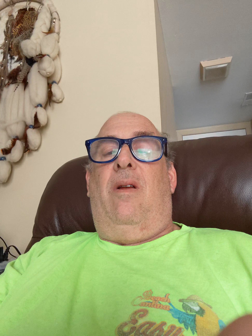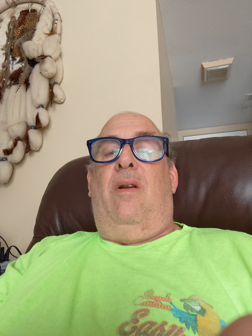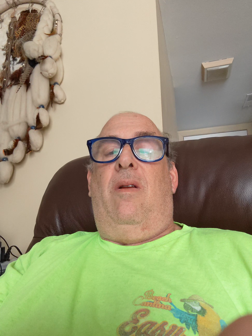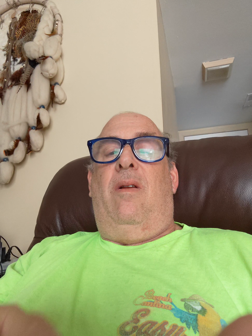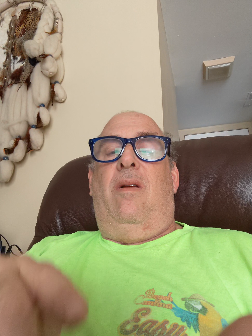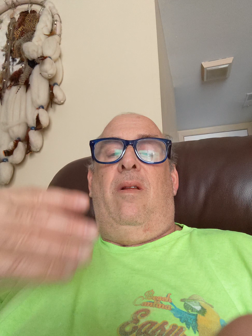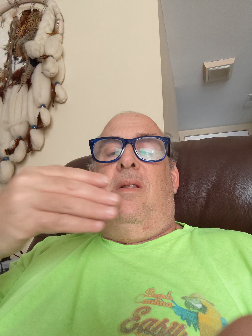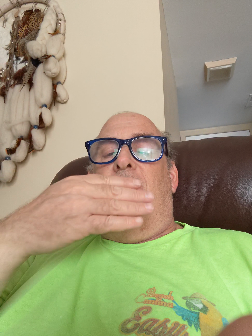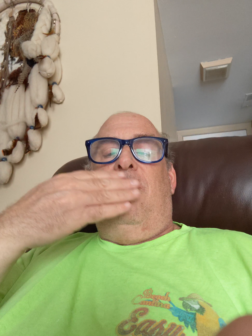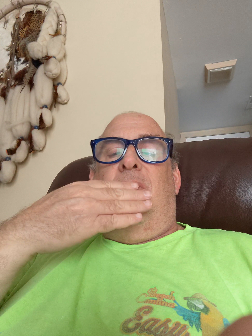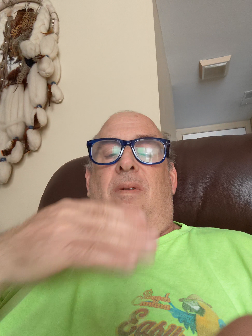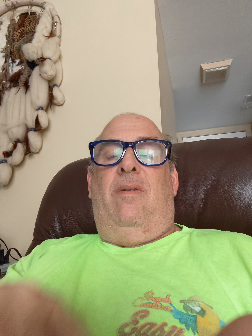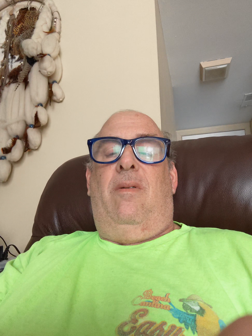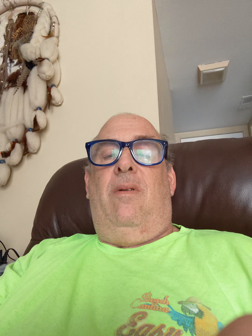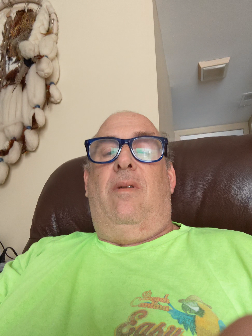napkin